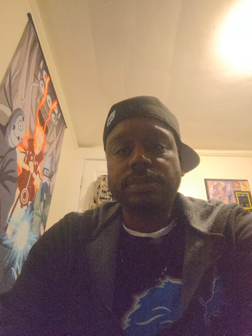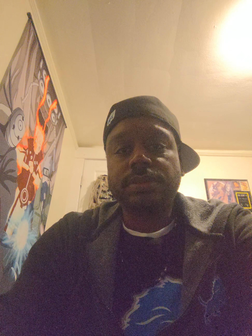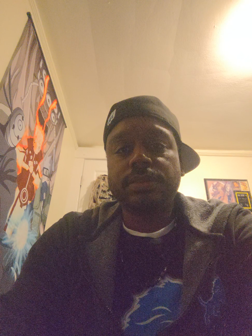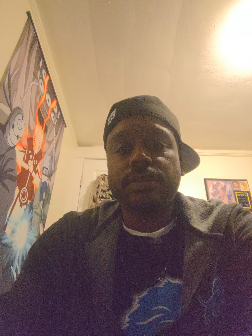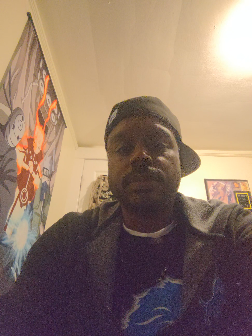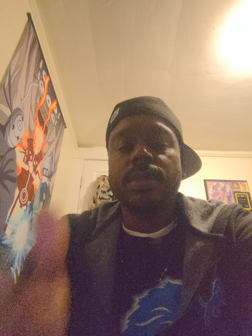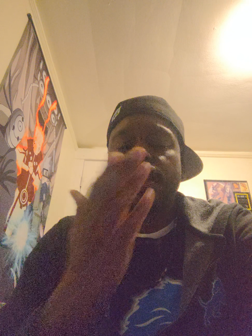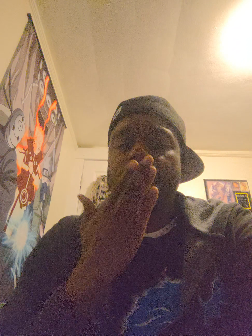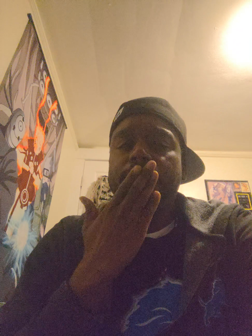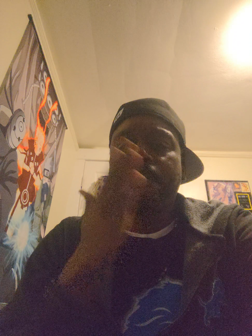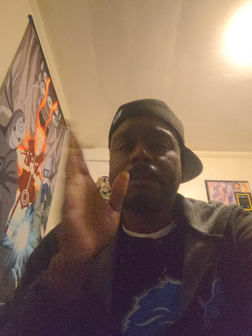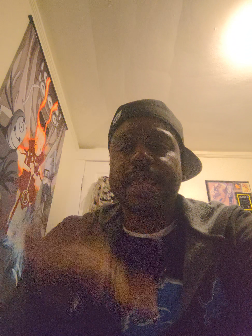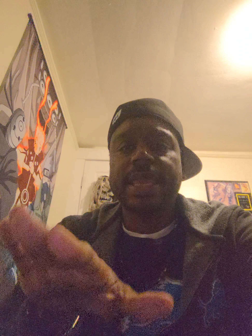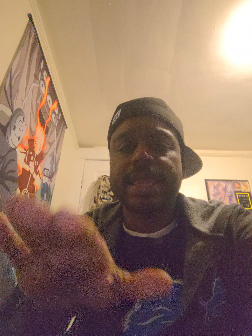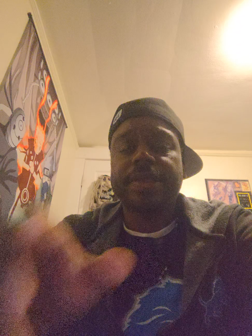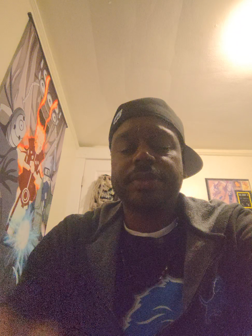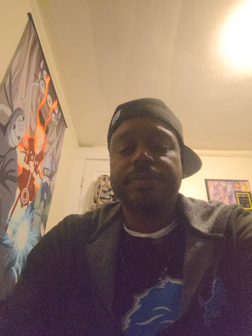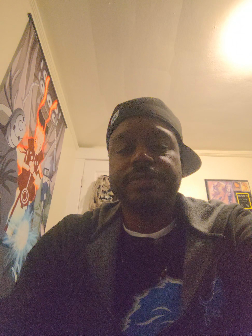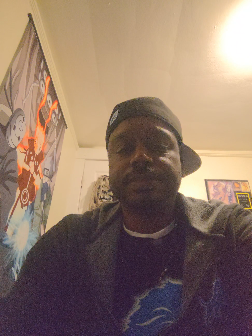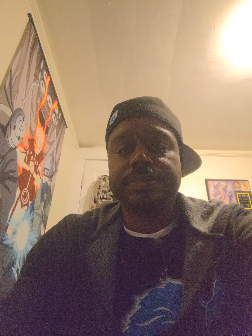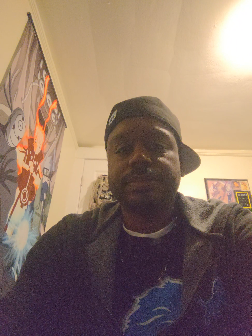bad